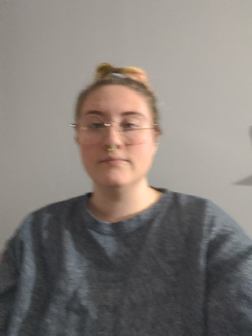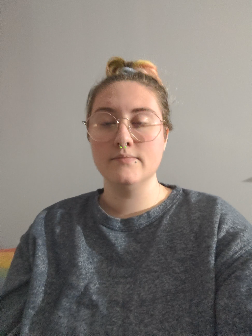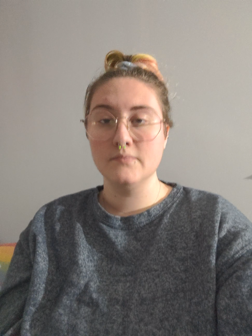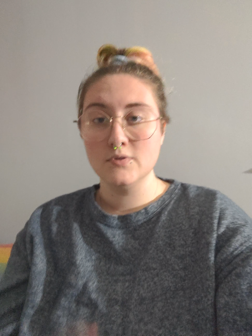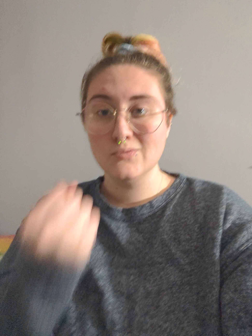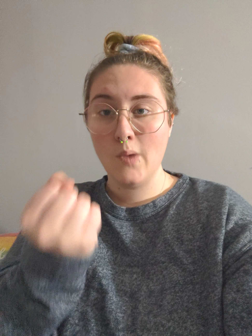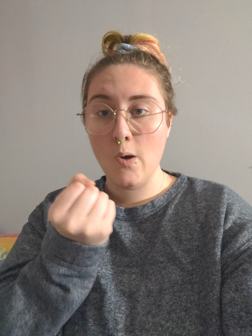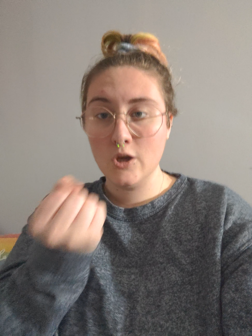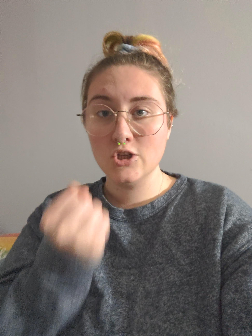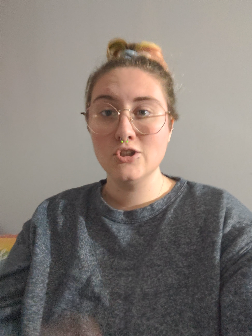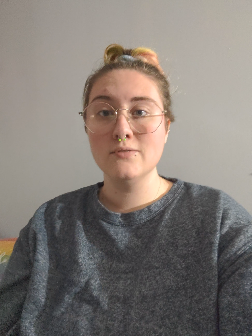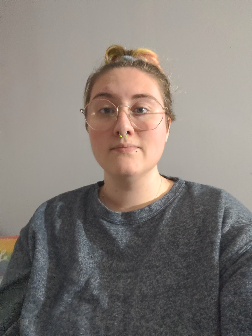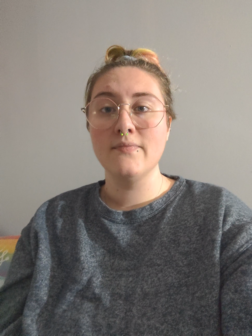drawer